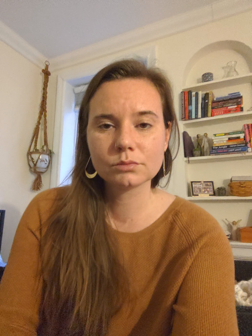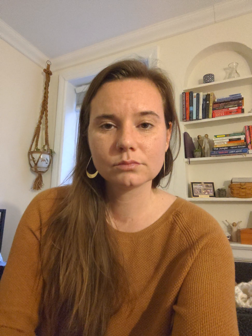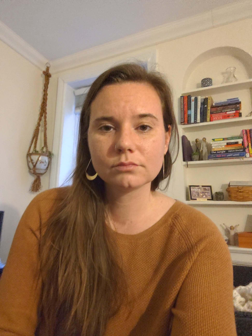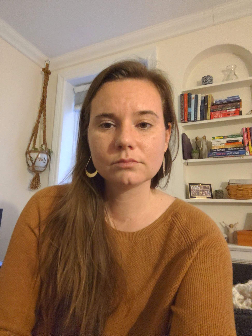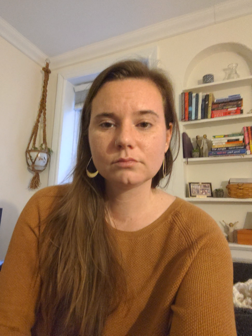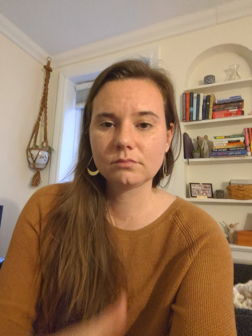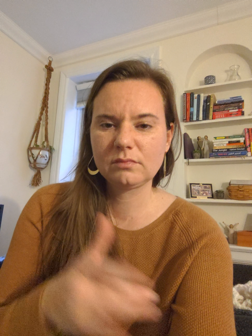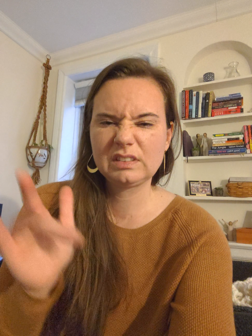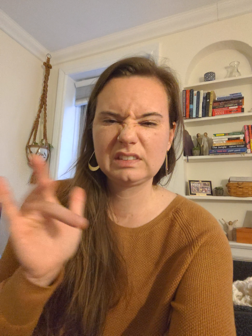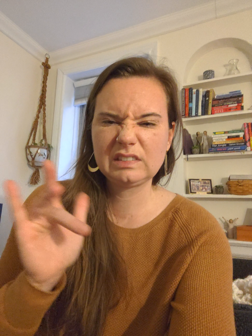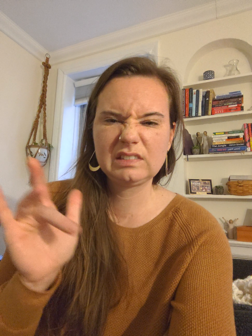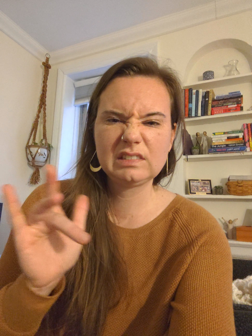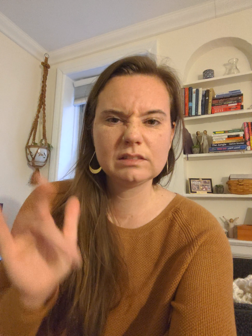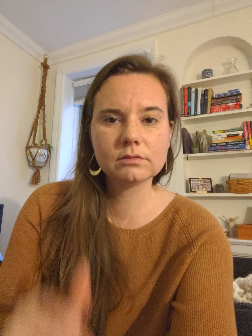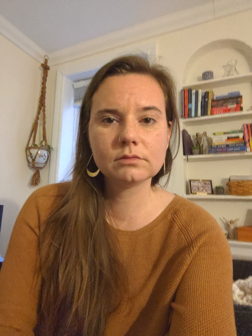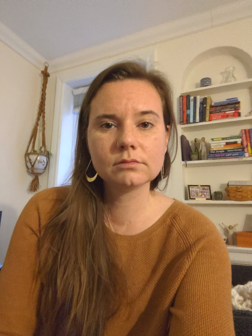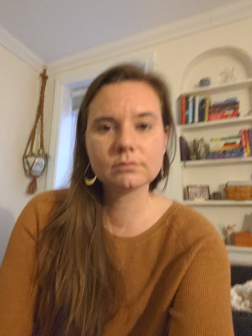yucky